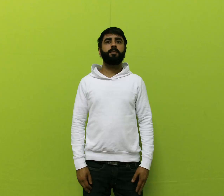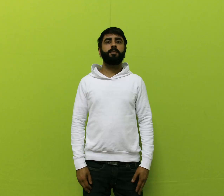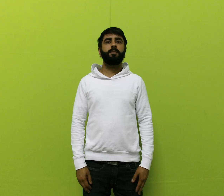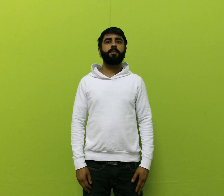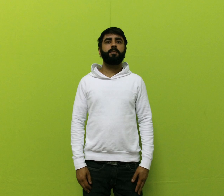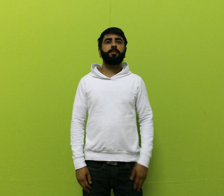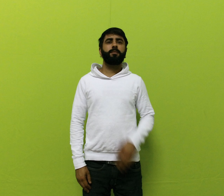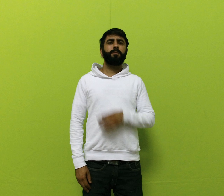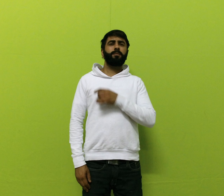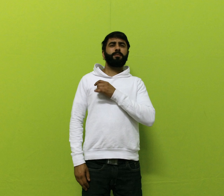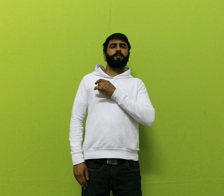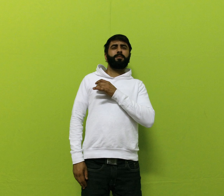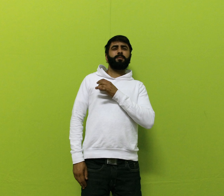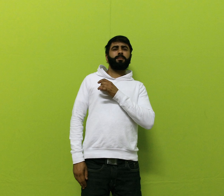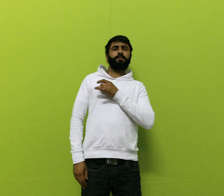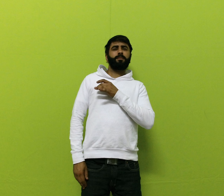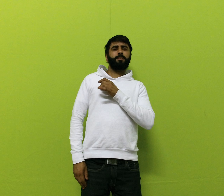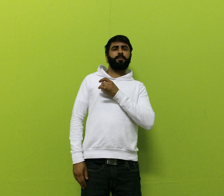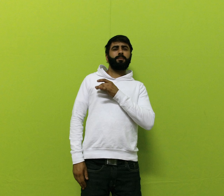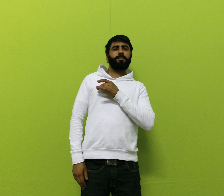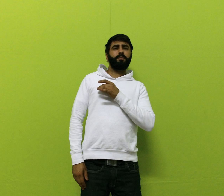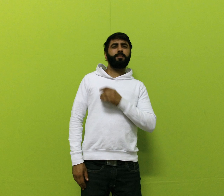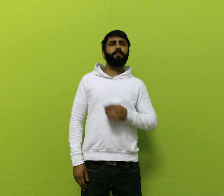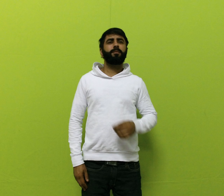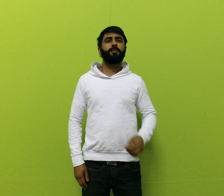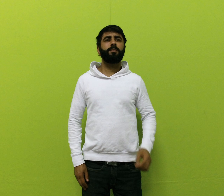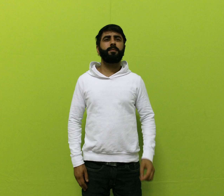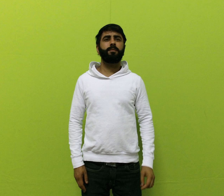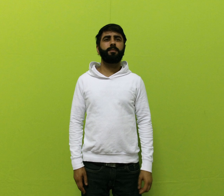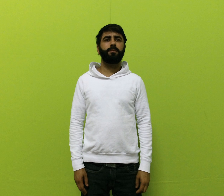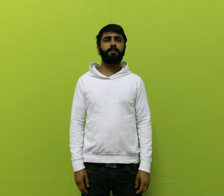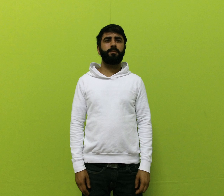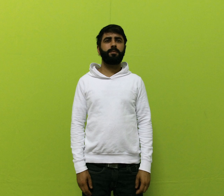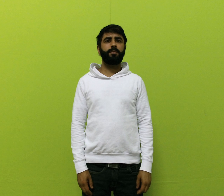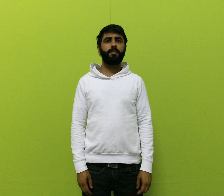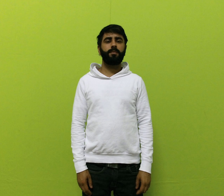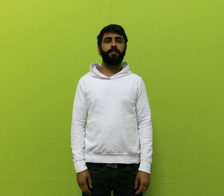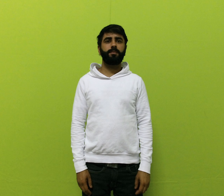medo